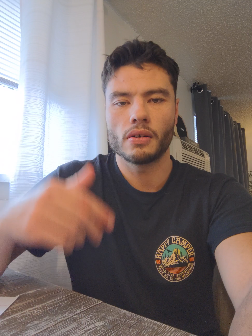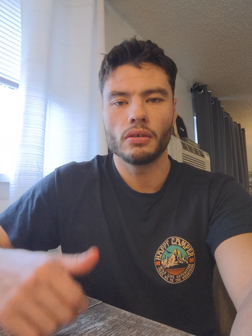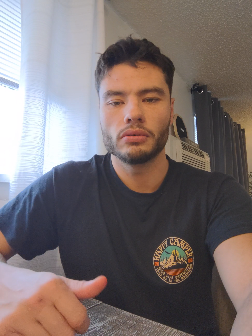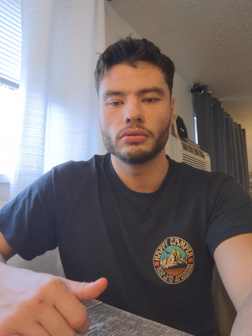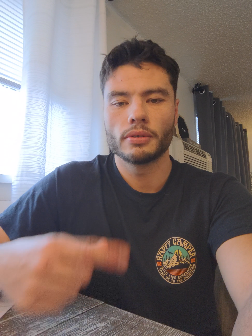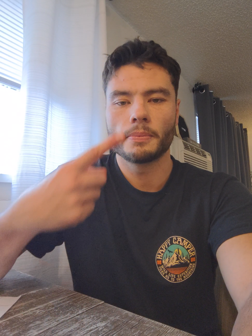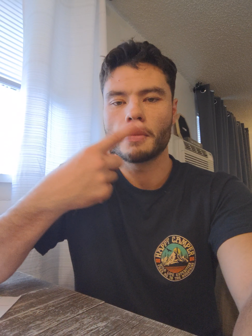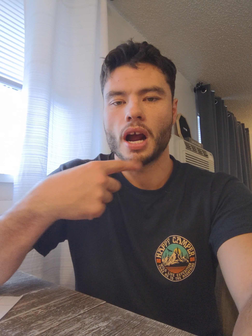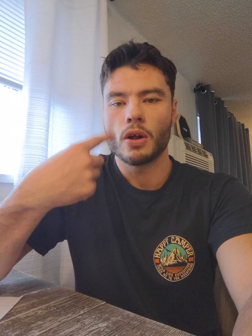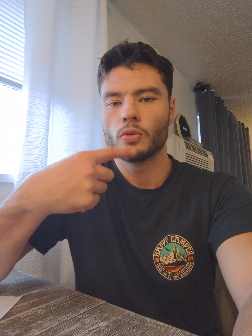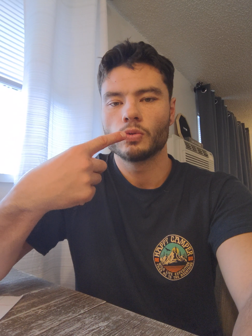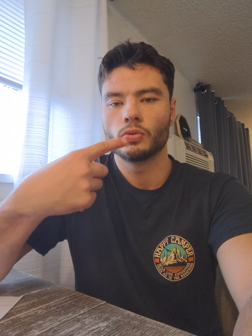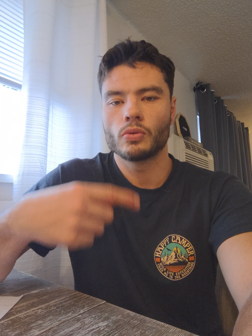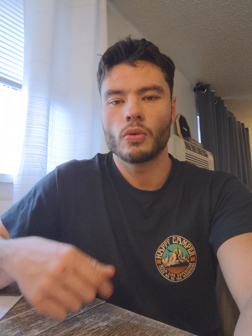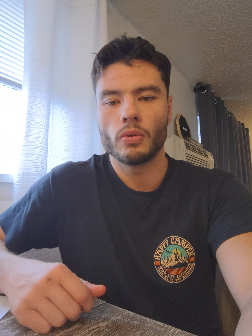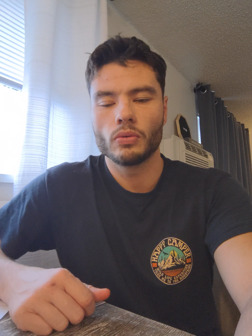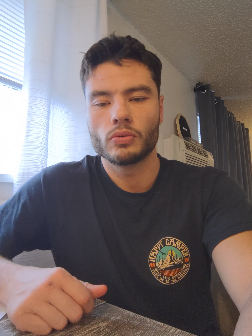mouth